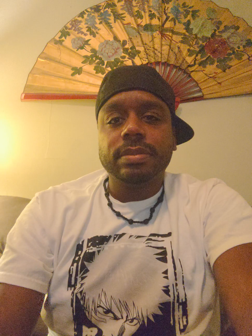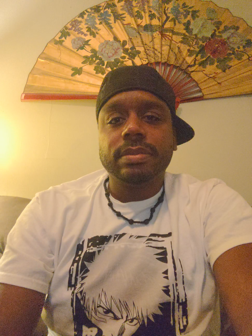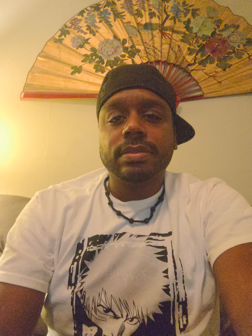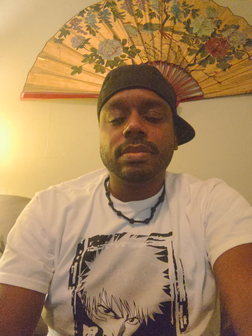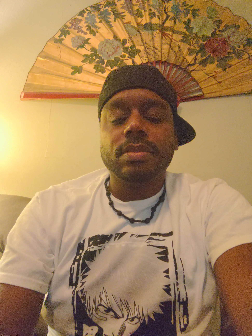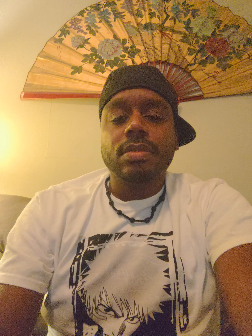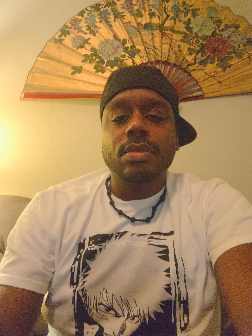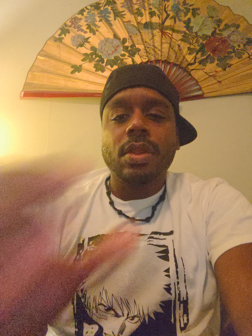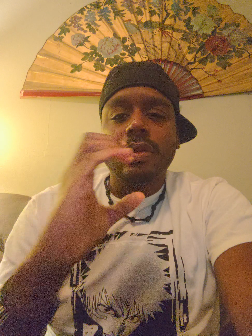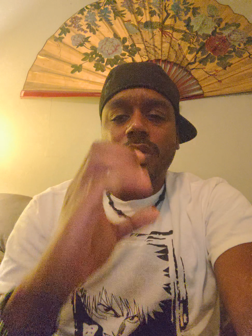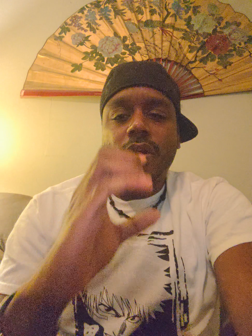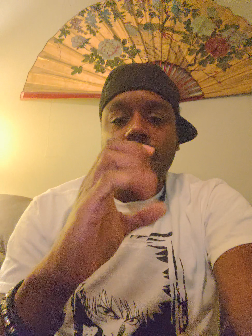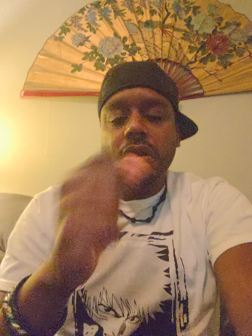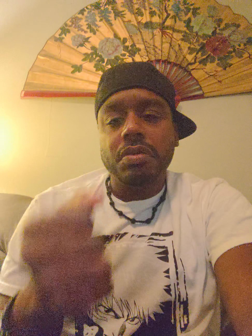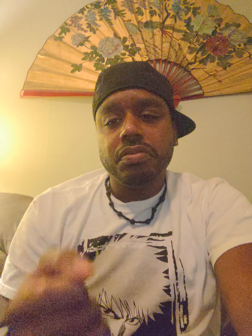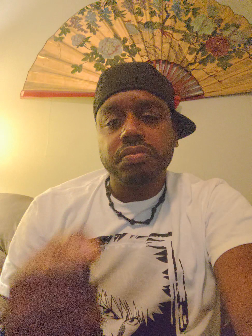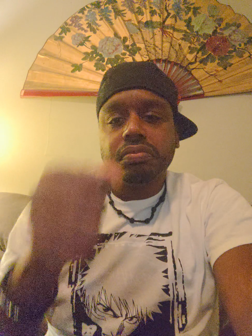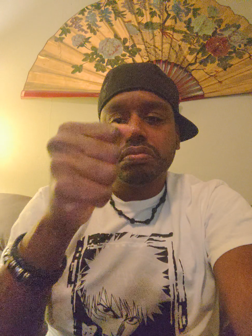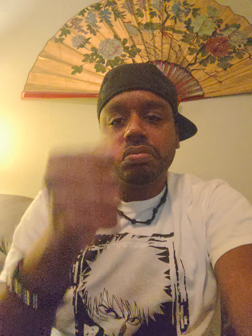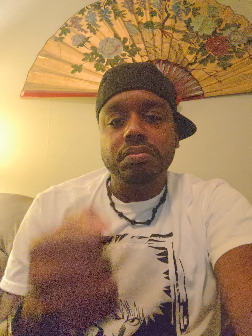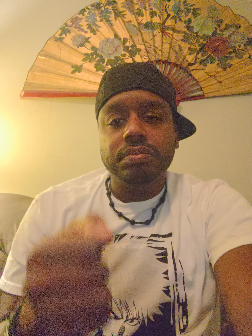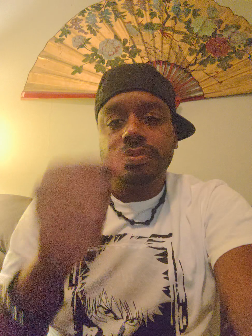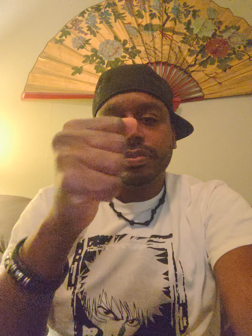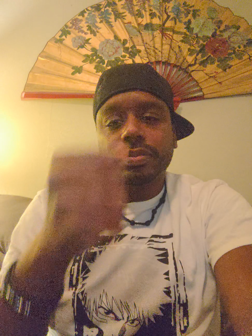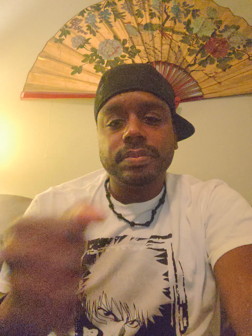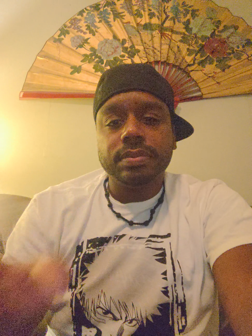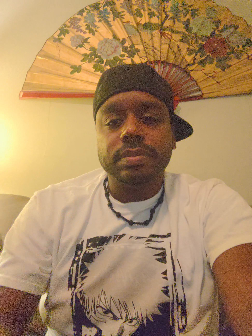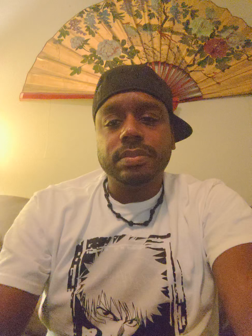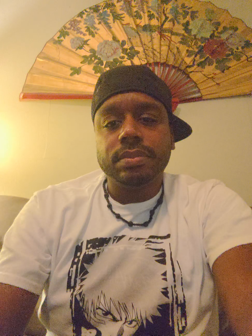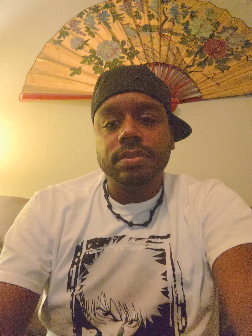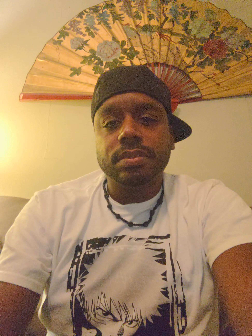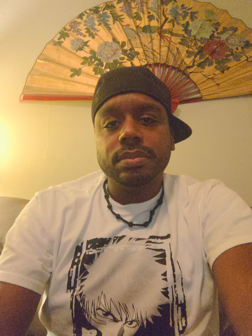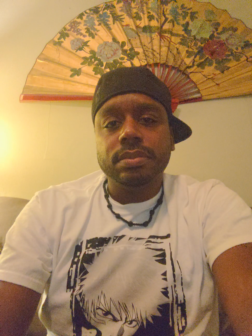car